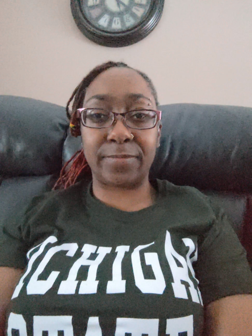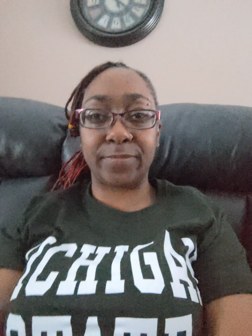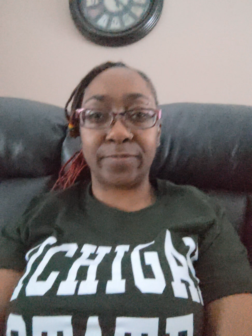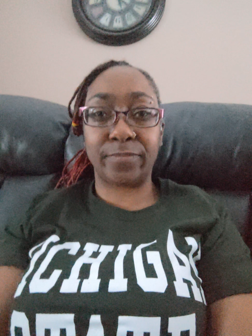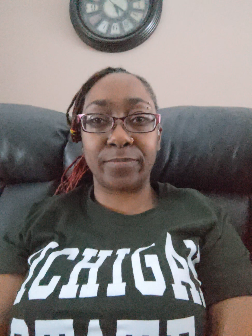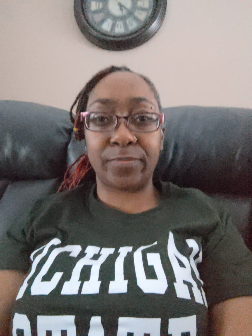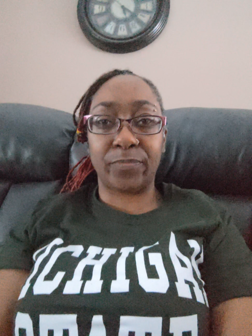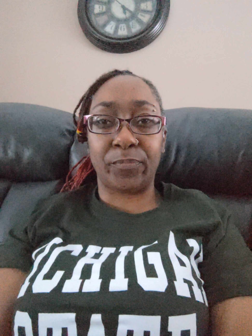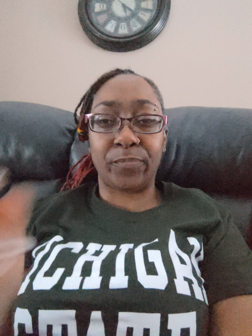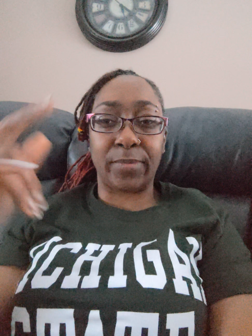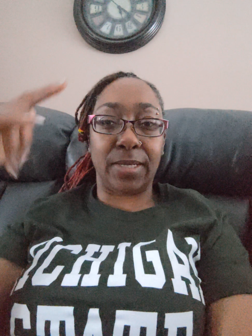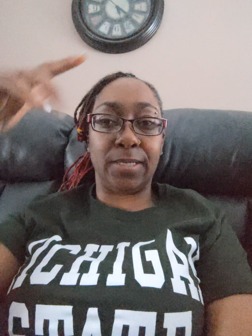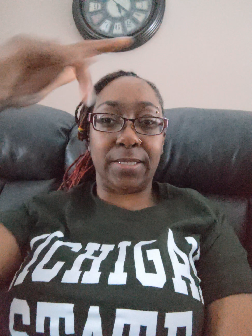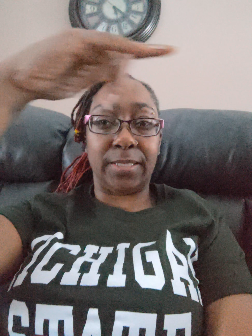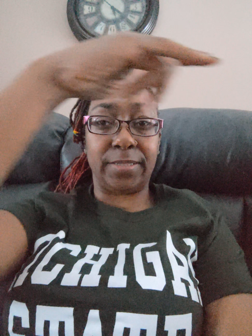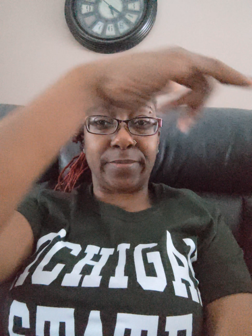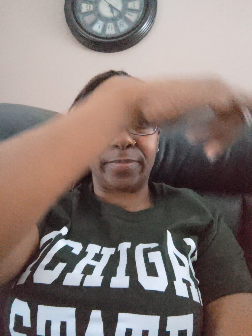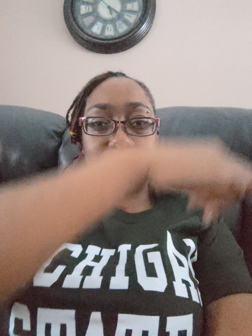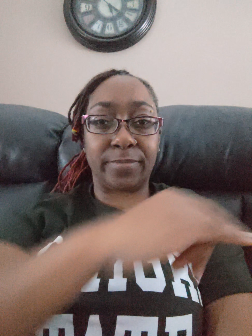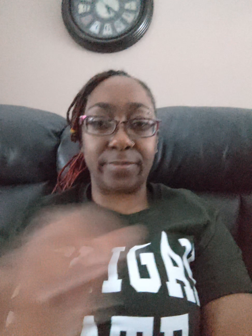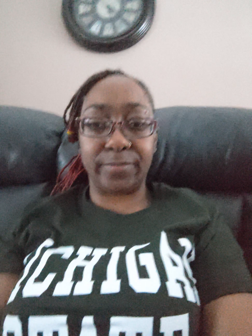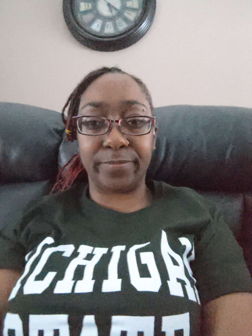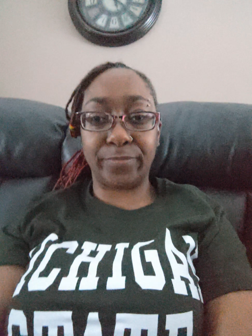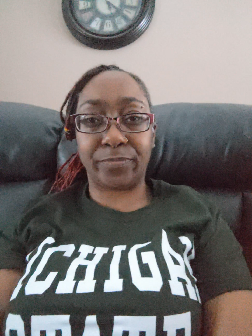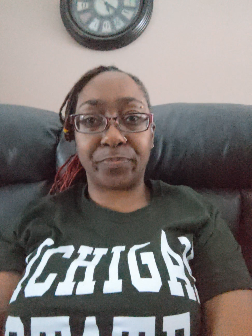airplane